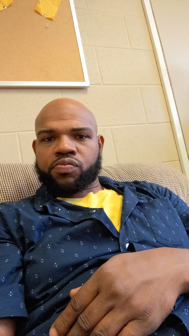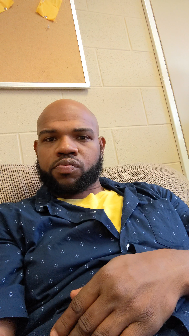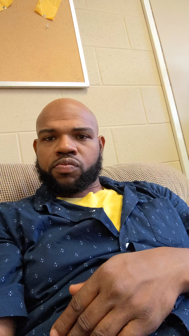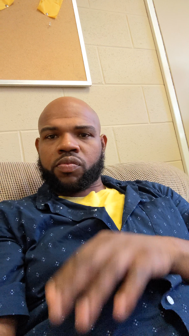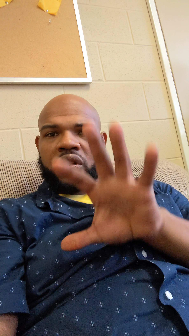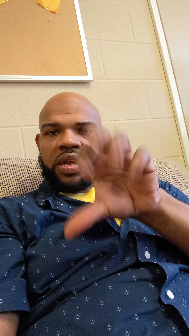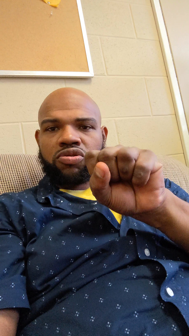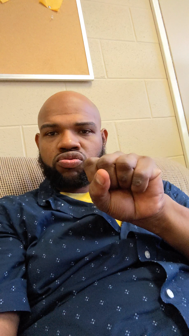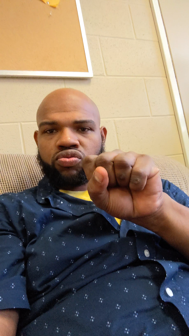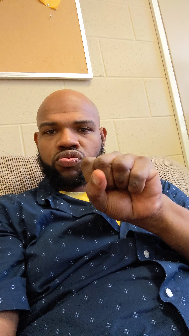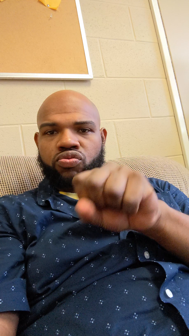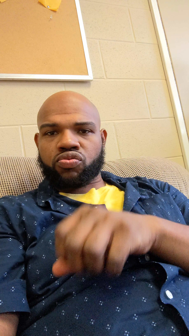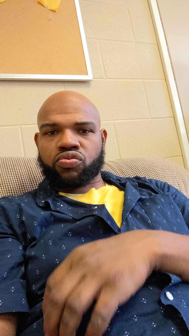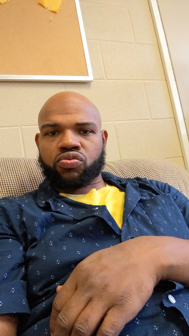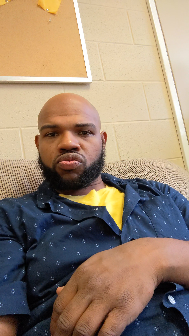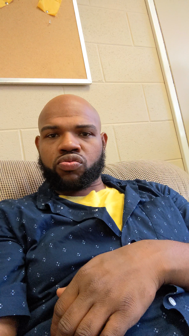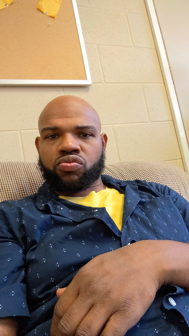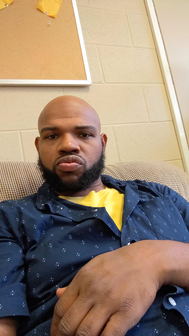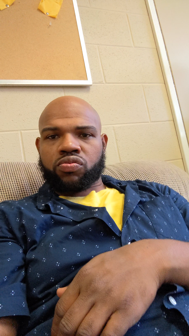catch